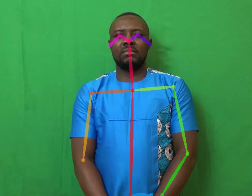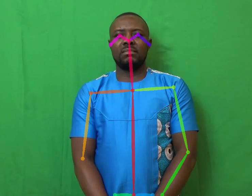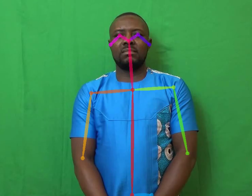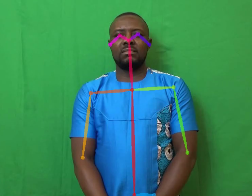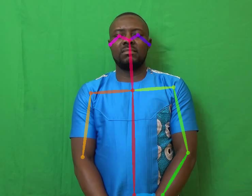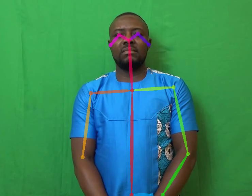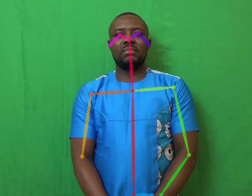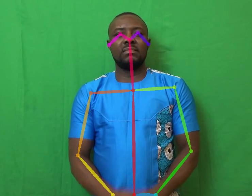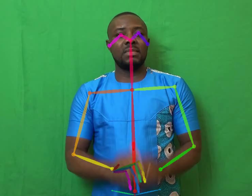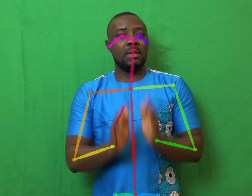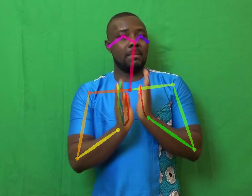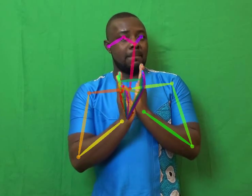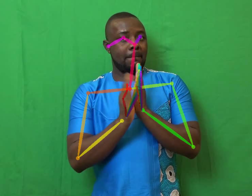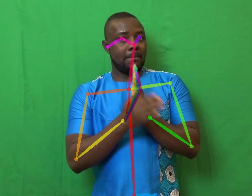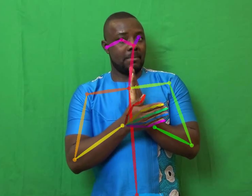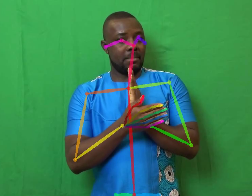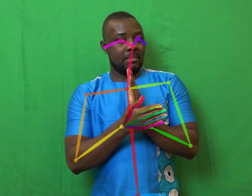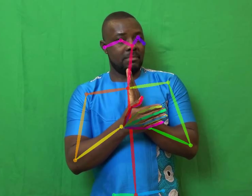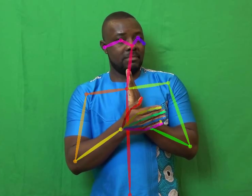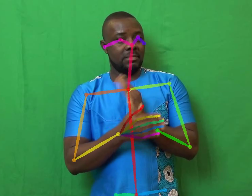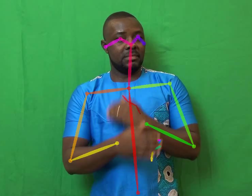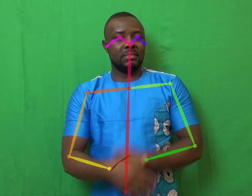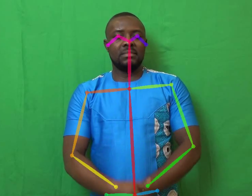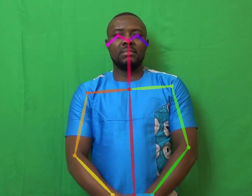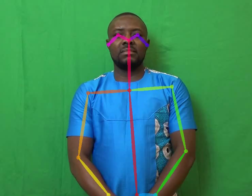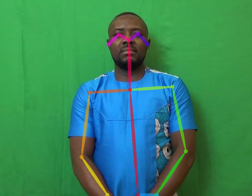by